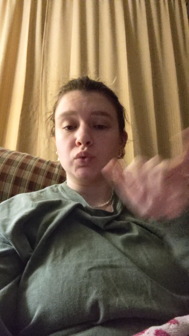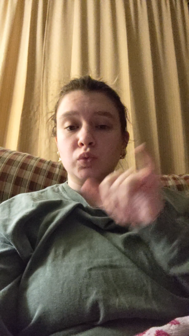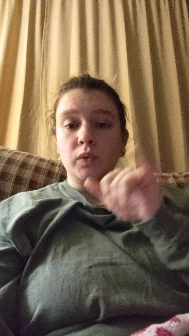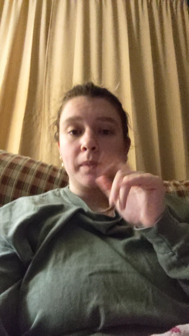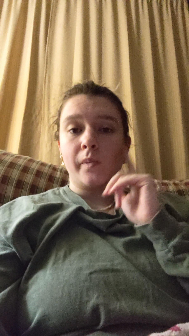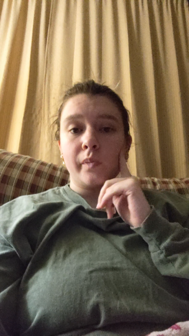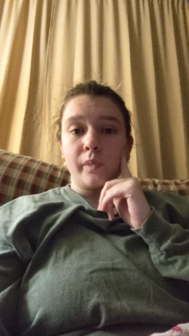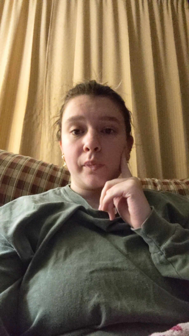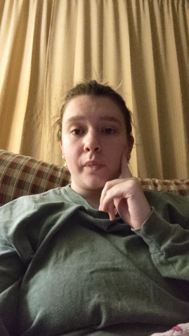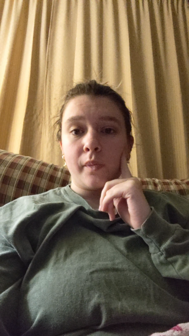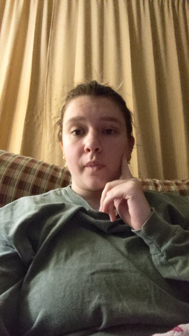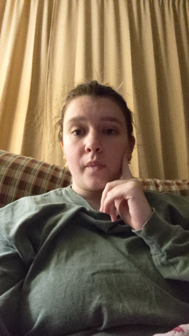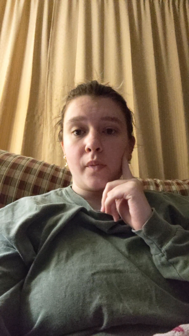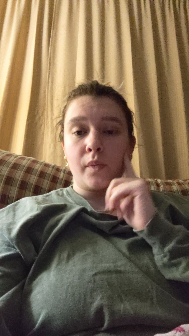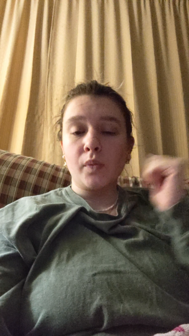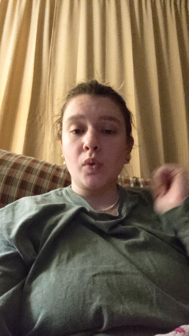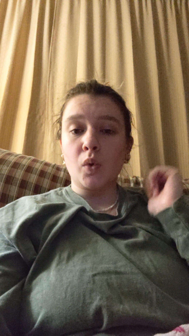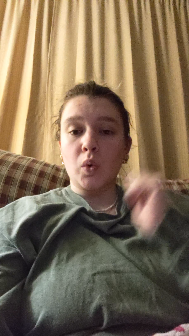coats